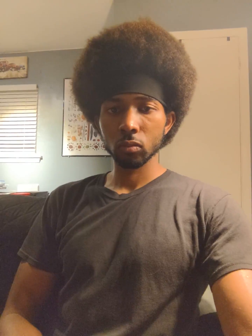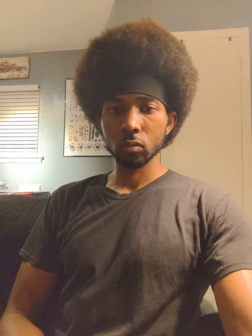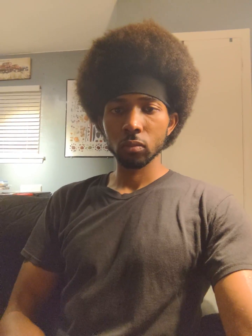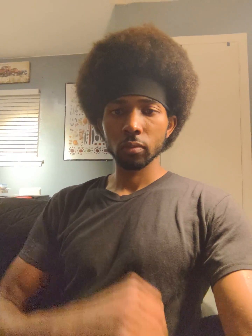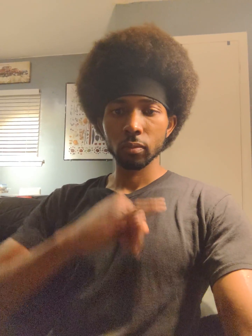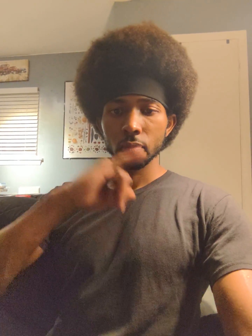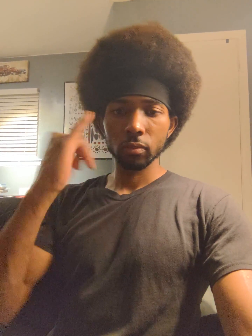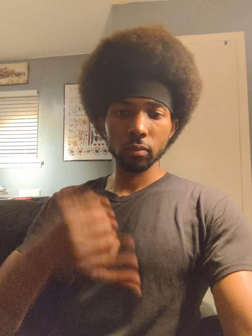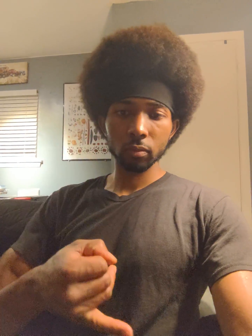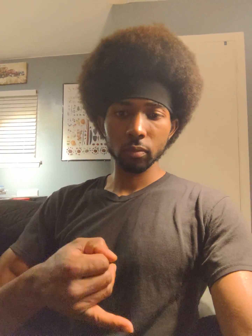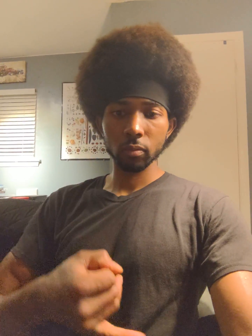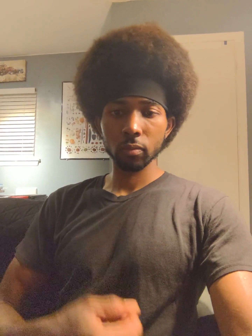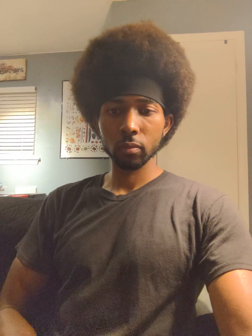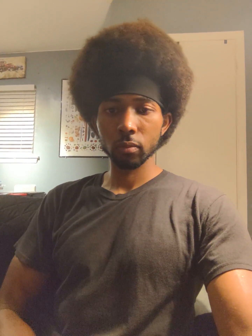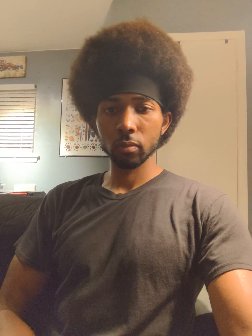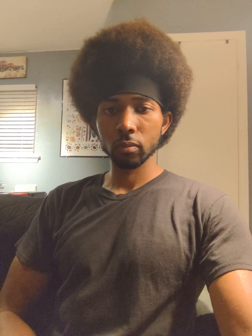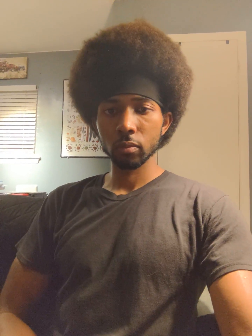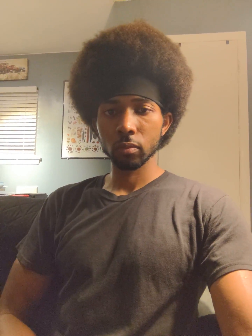last